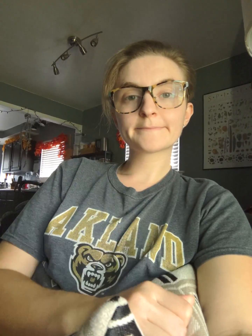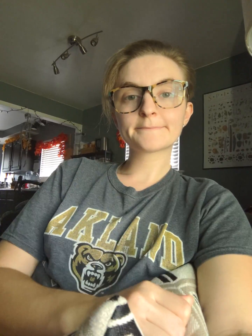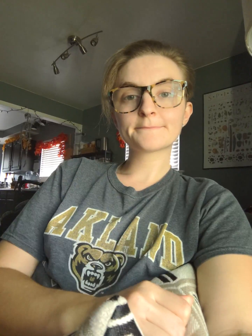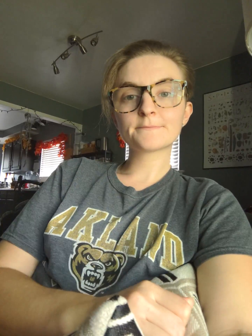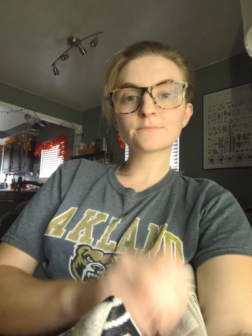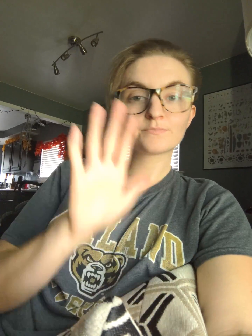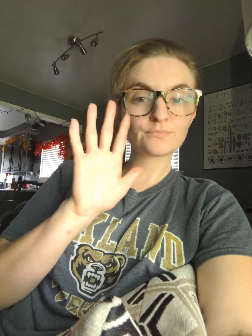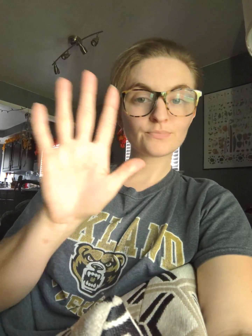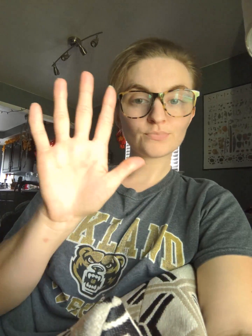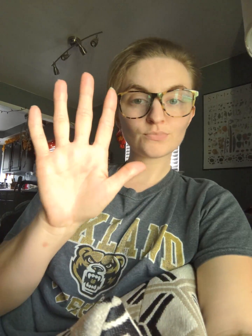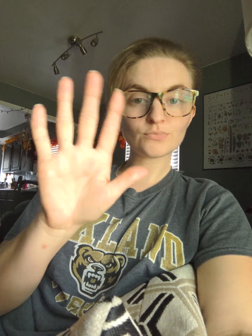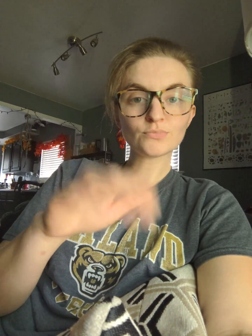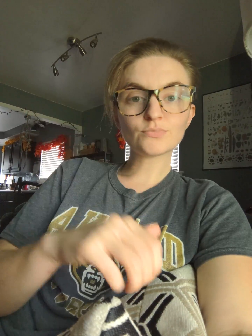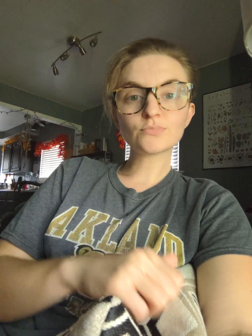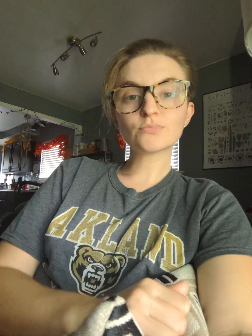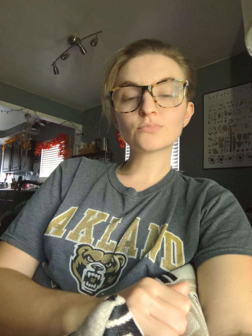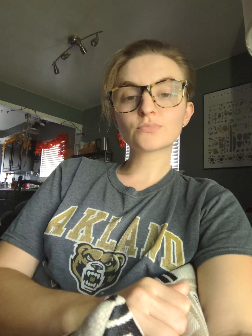give me five